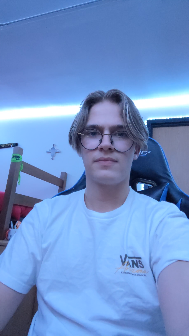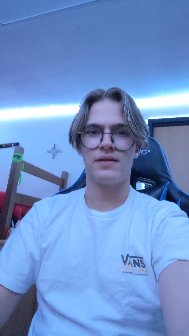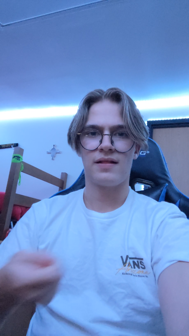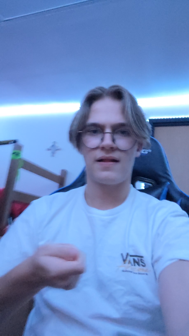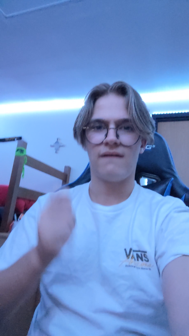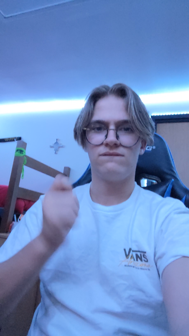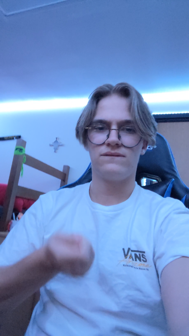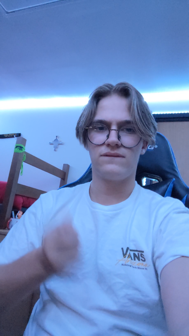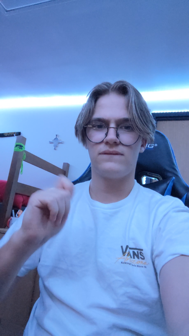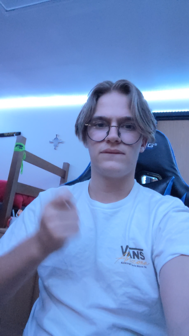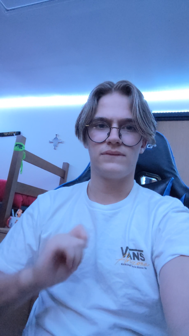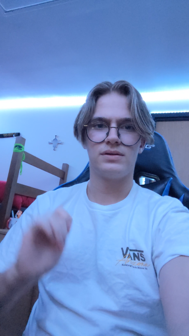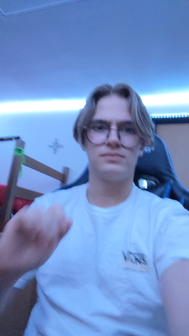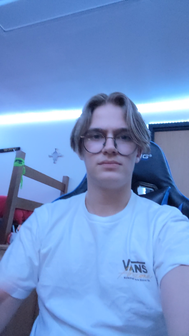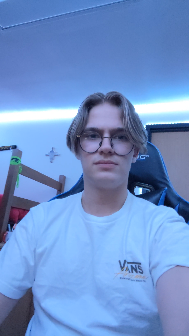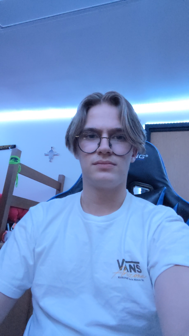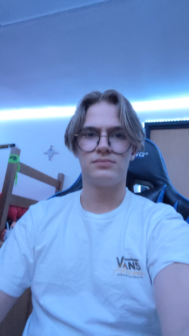shovel